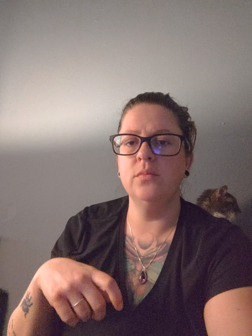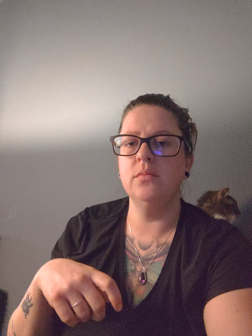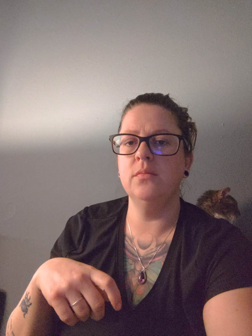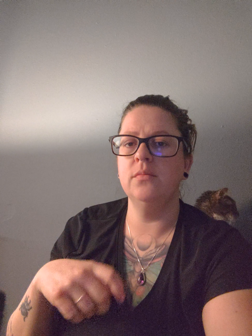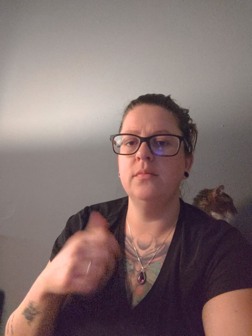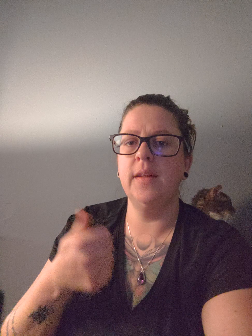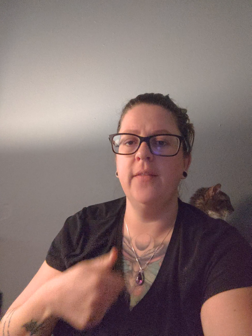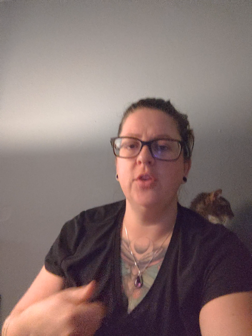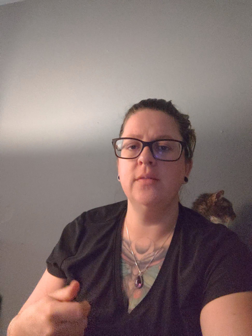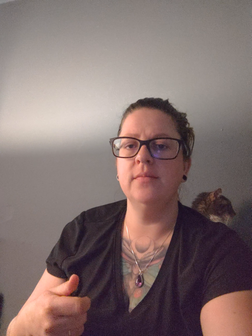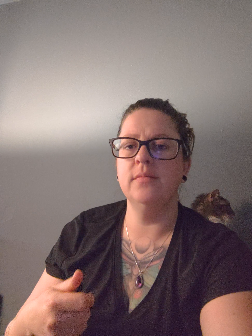every